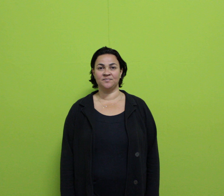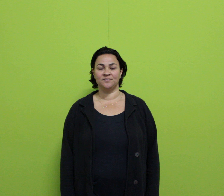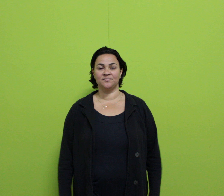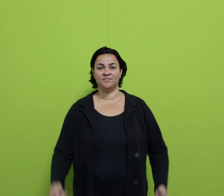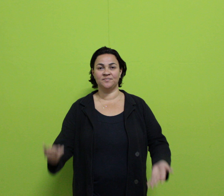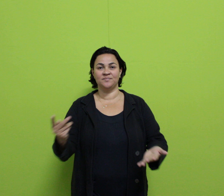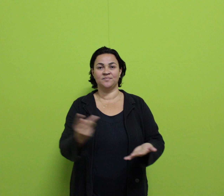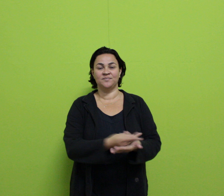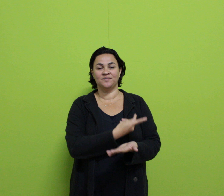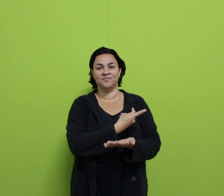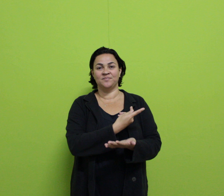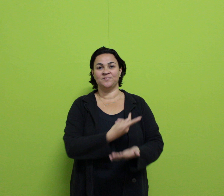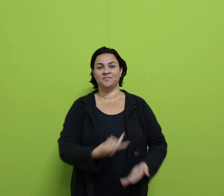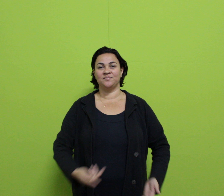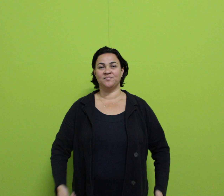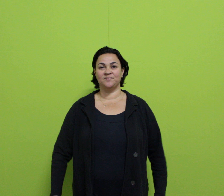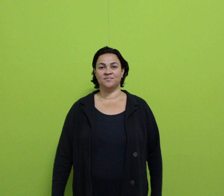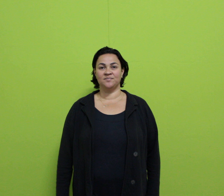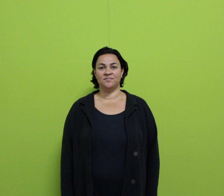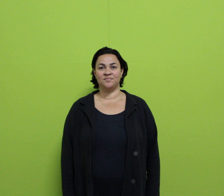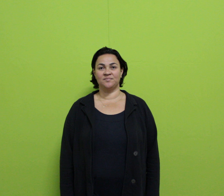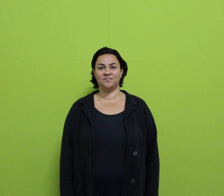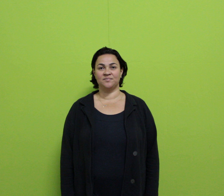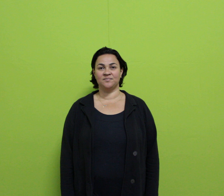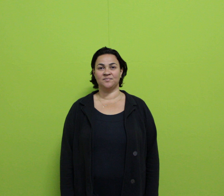acontecer